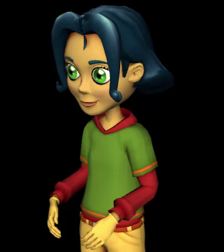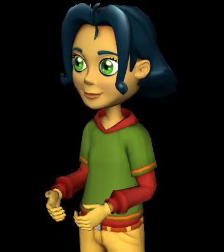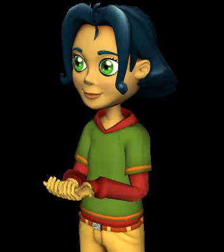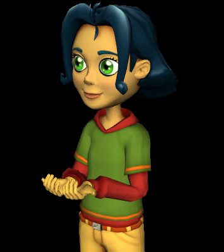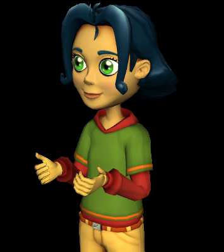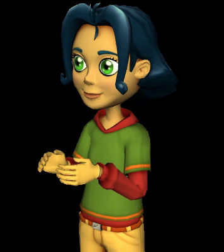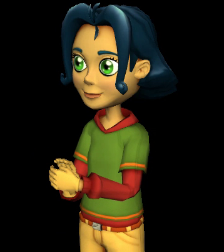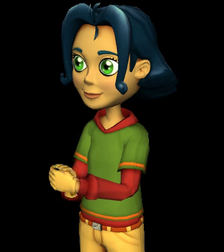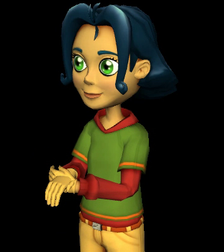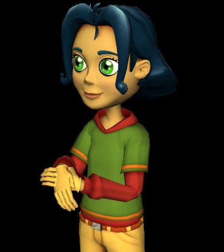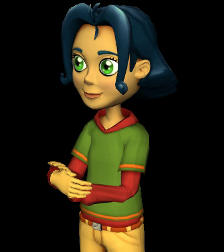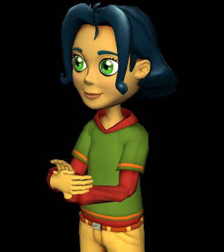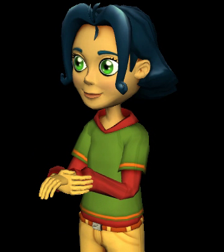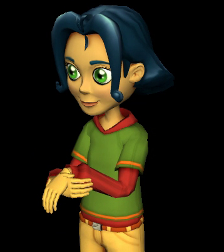مغسلة